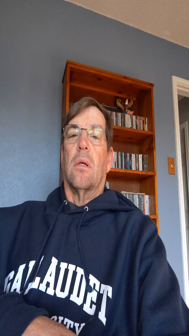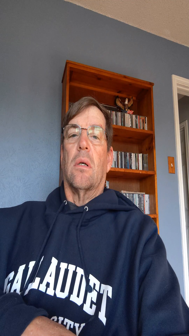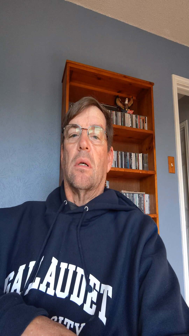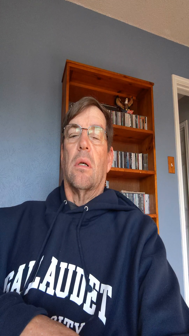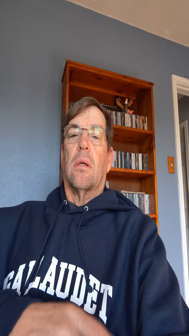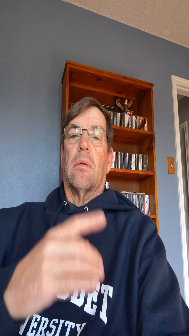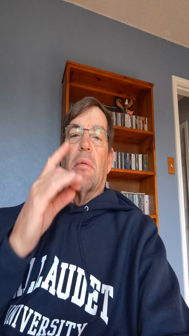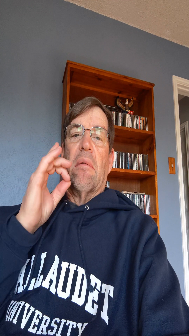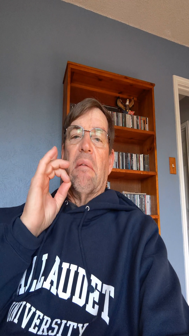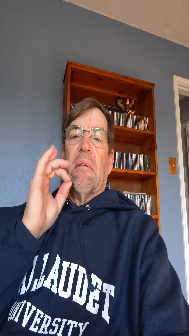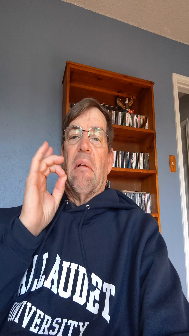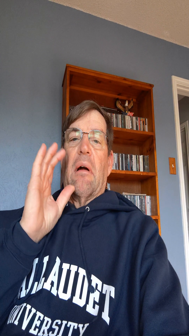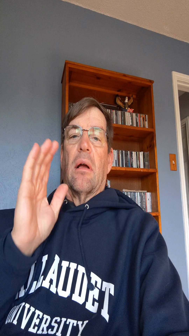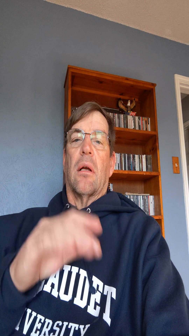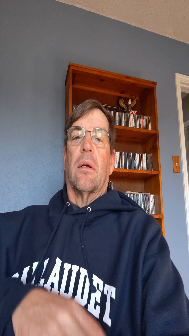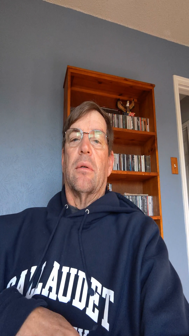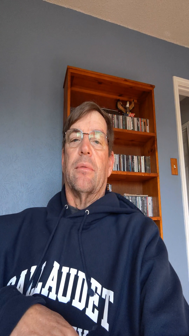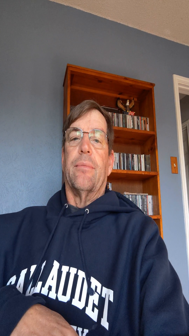yucky